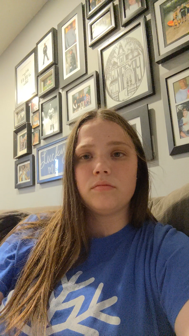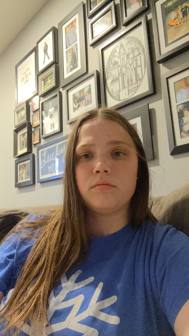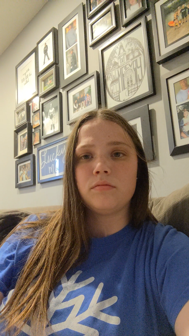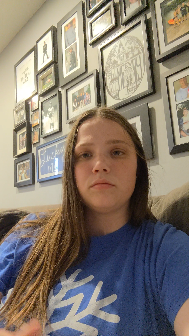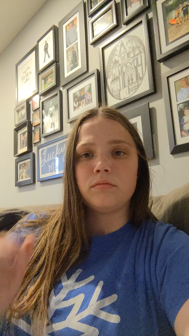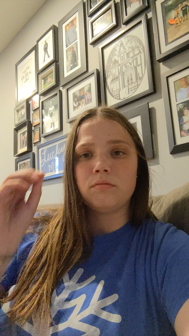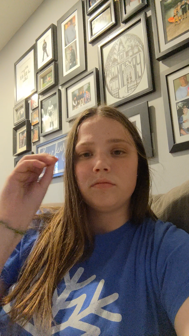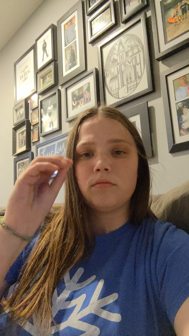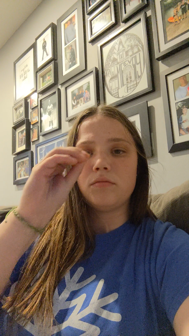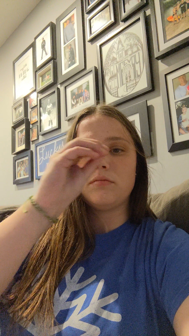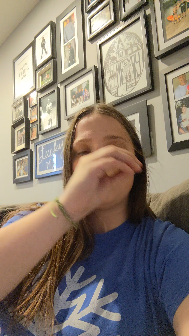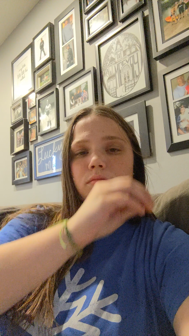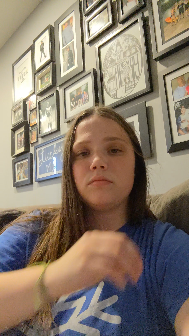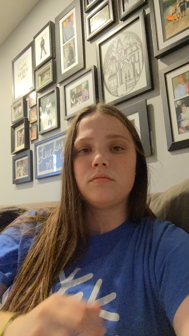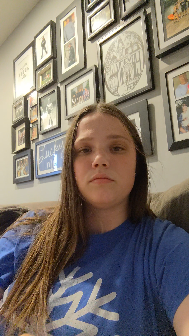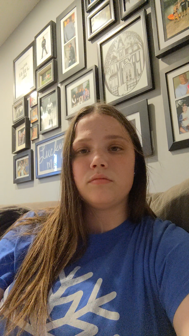dinosaur